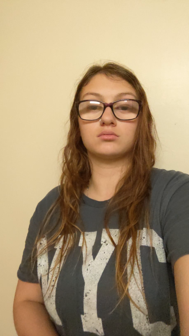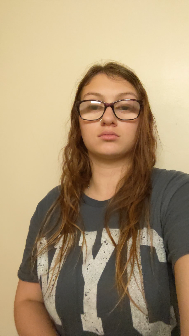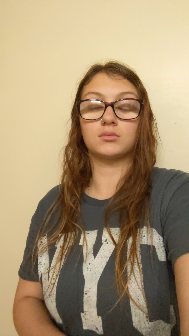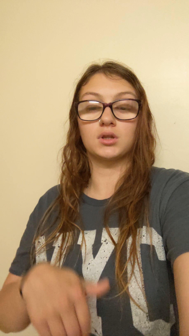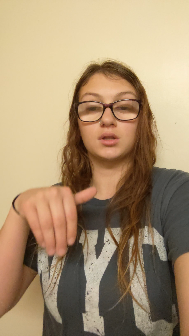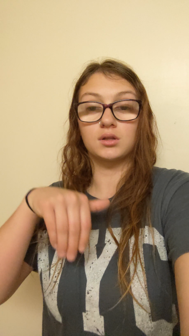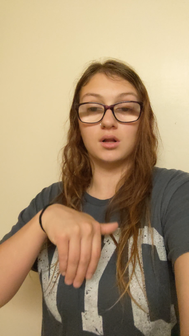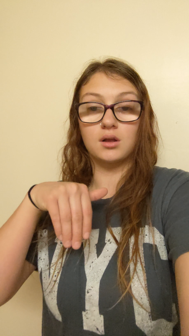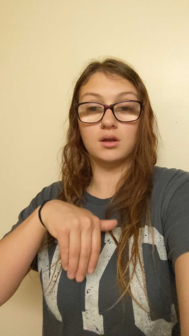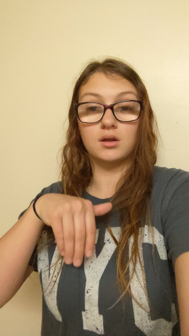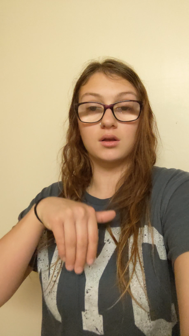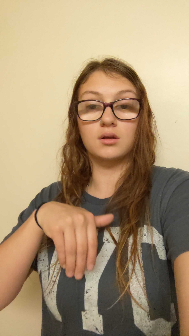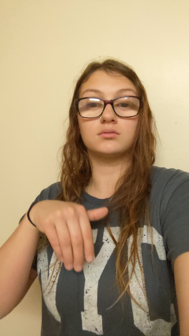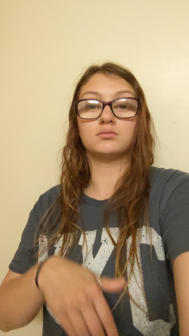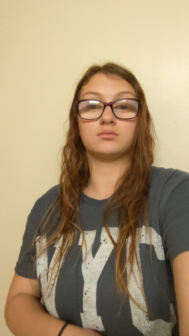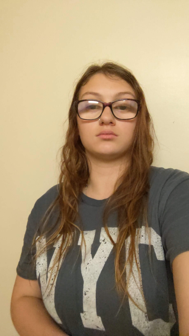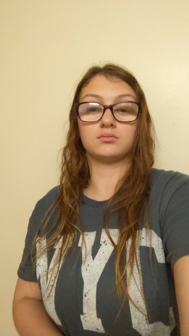night night